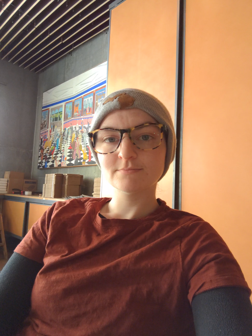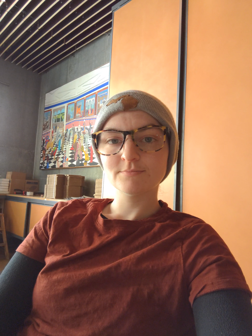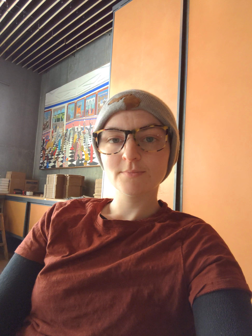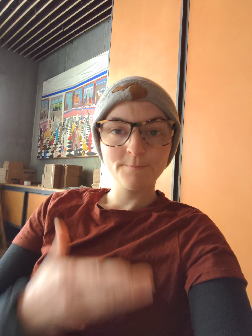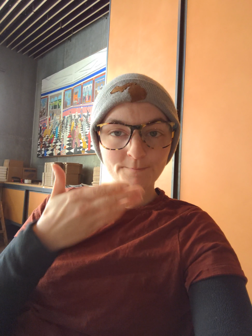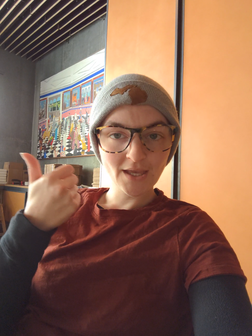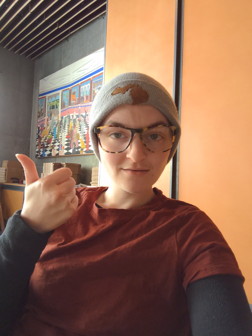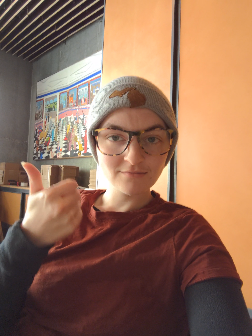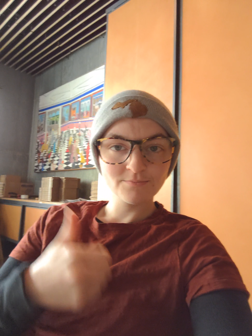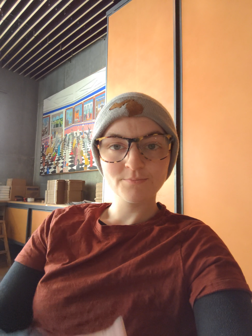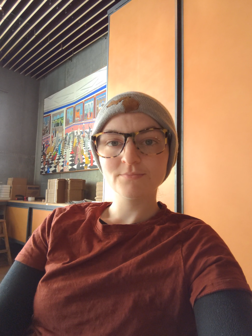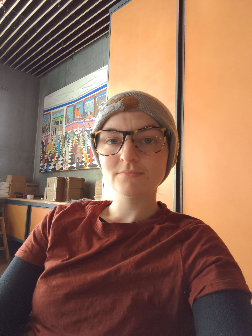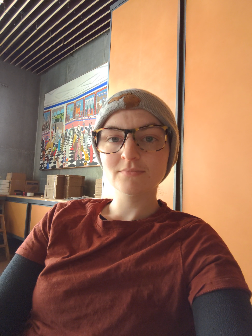better